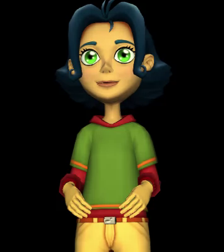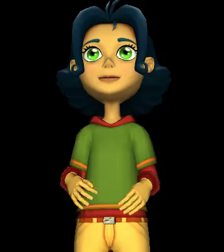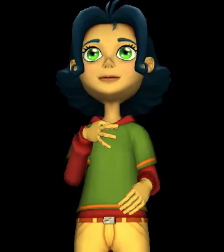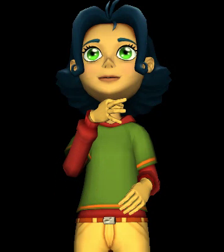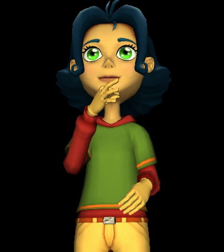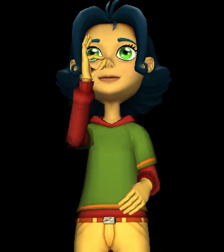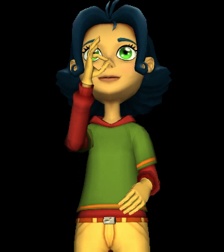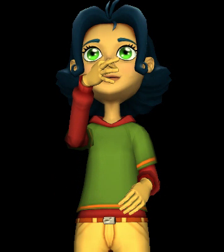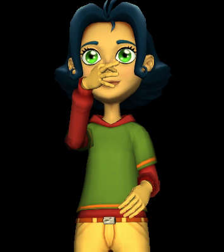فنجان